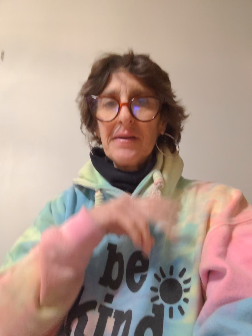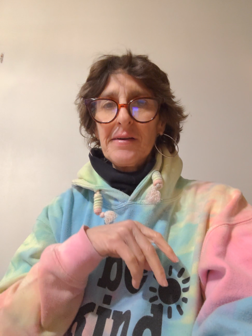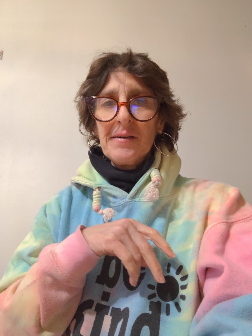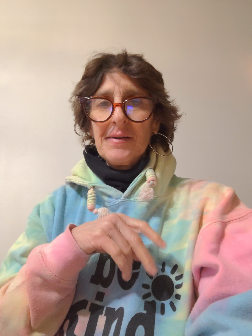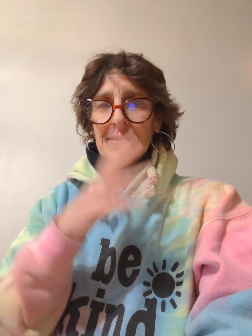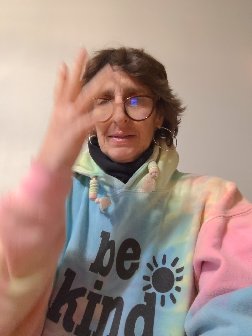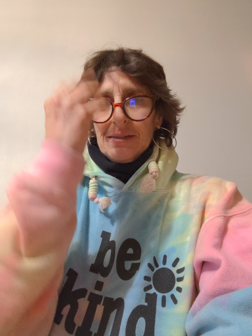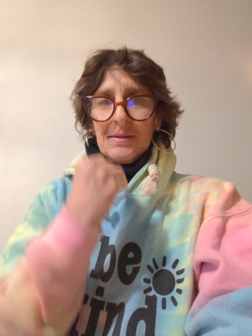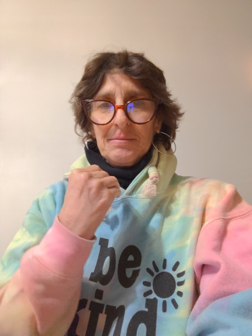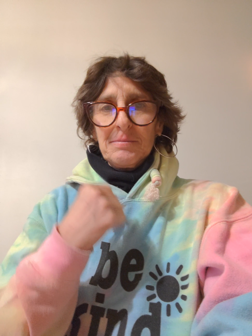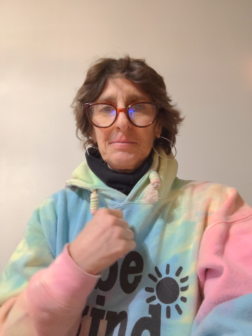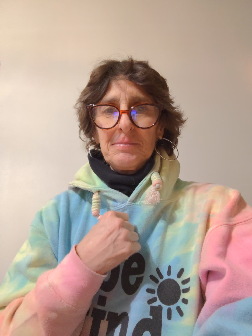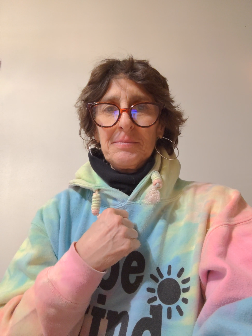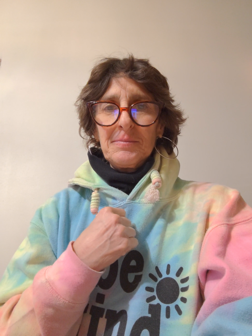sleep